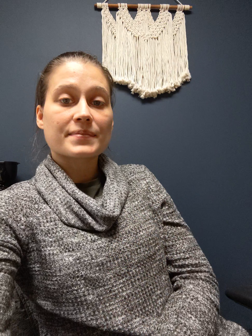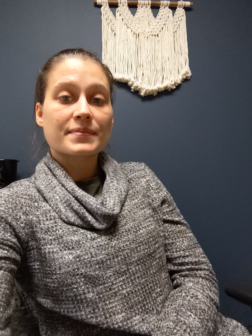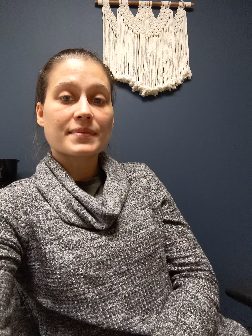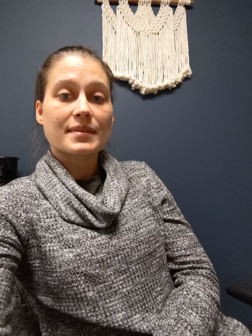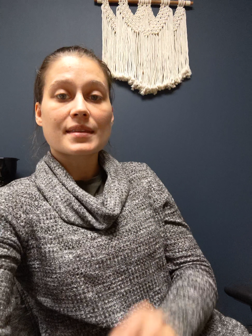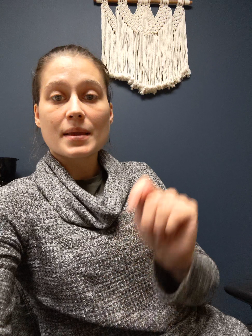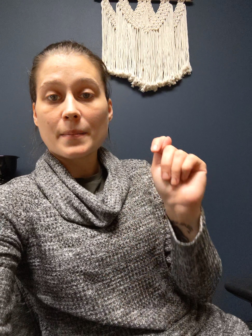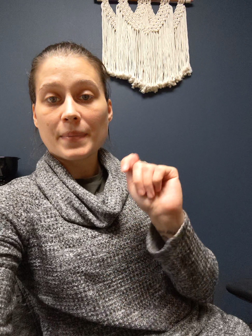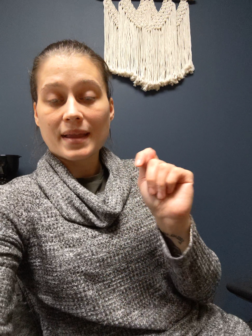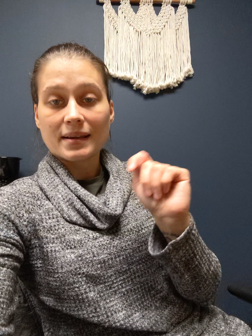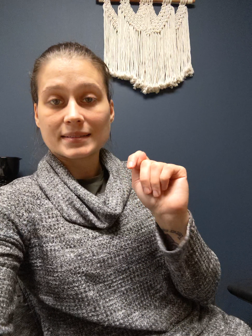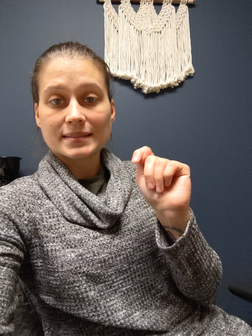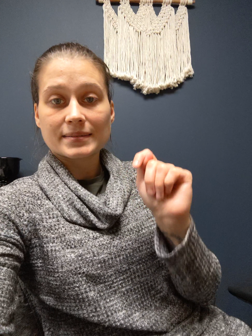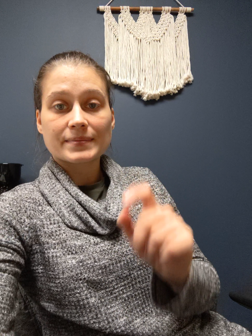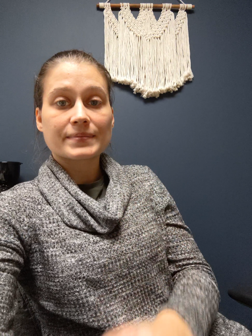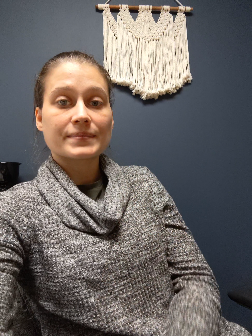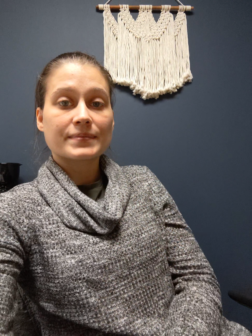potty